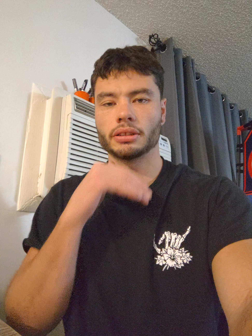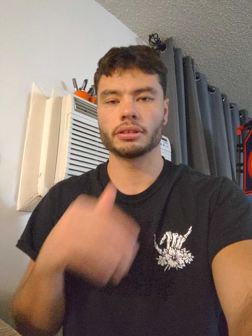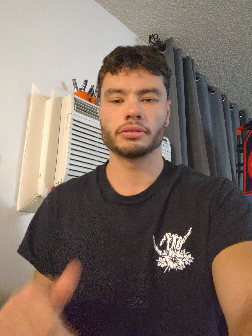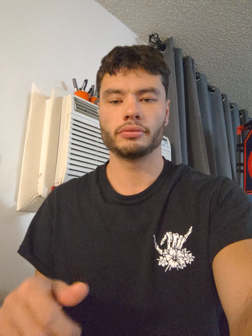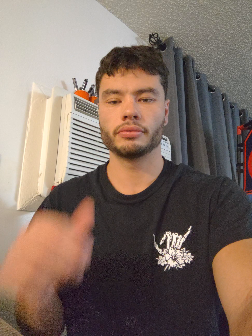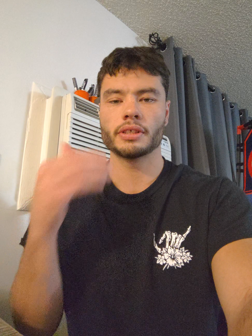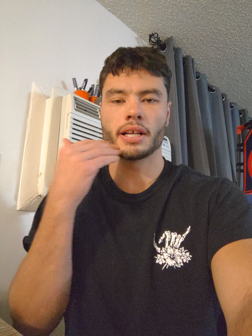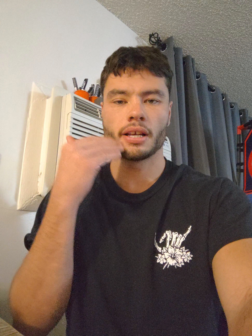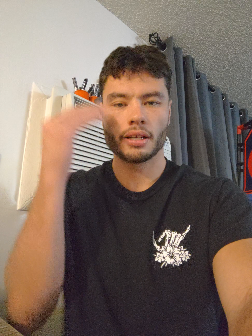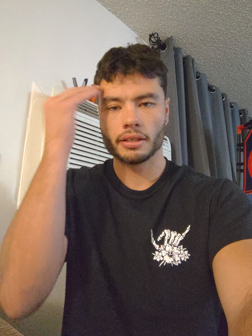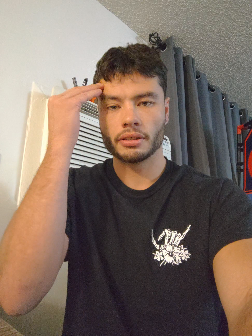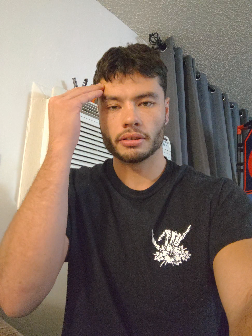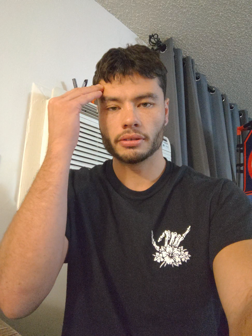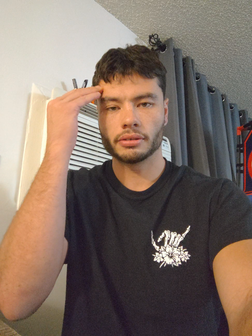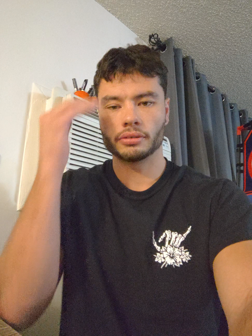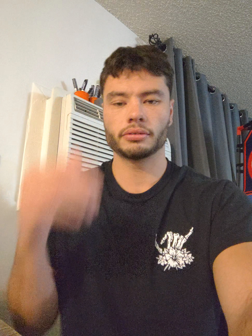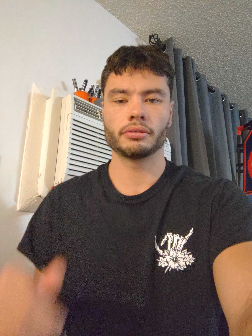head